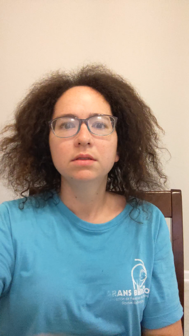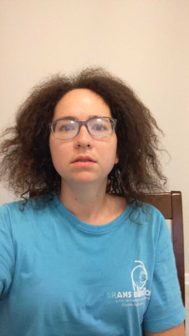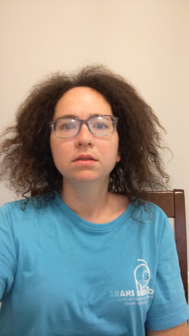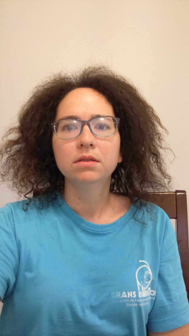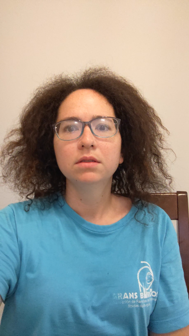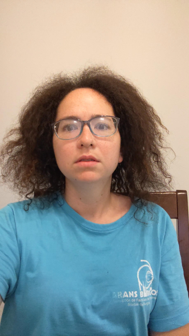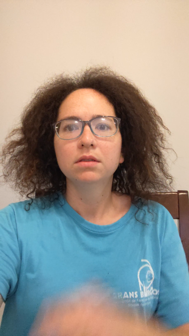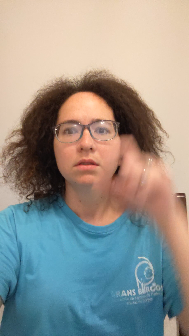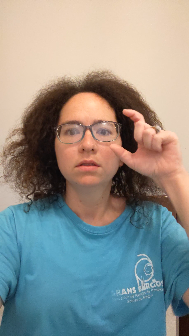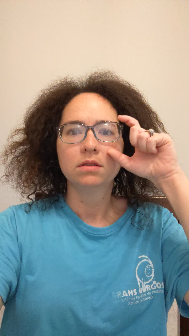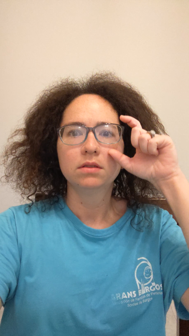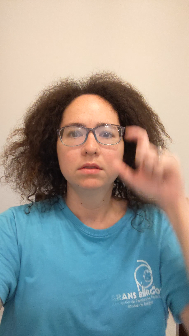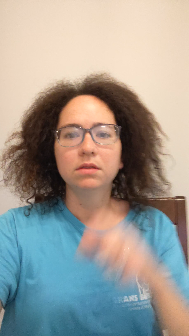glasses